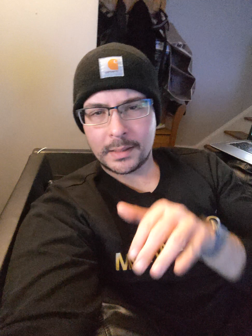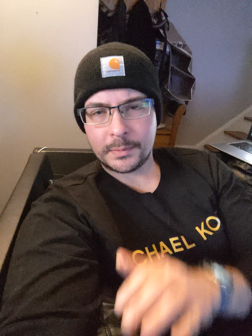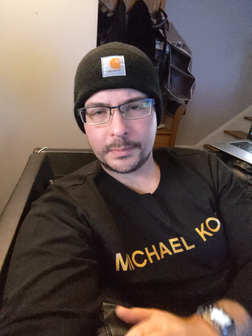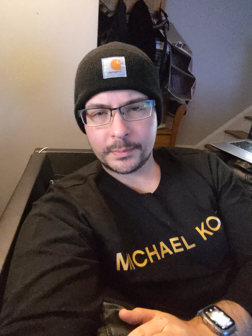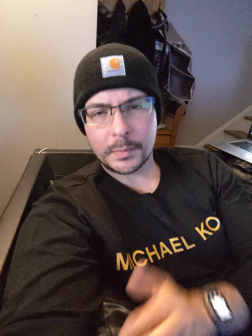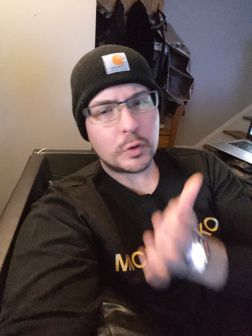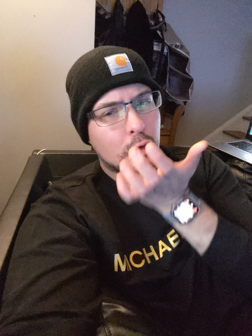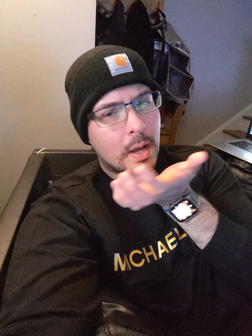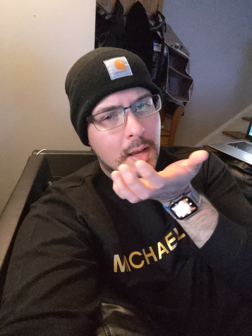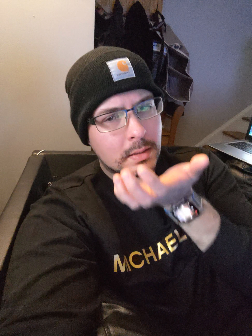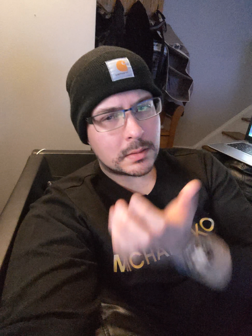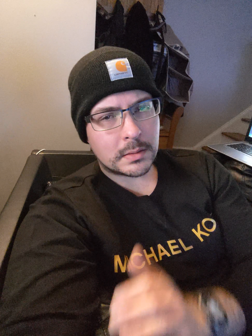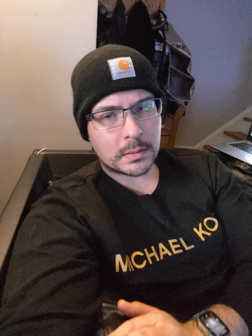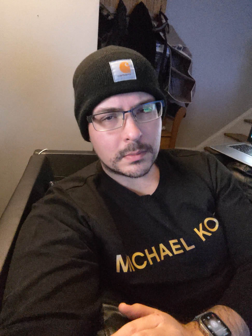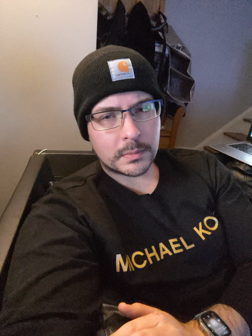grass